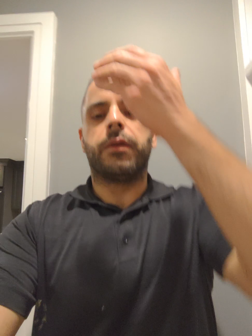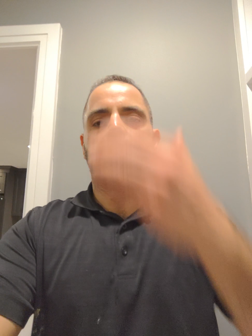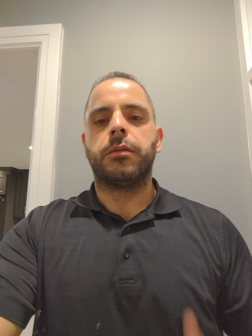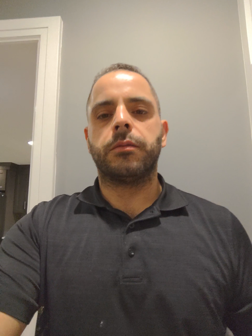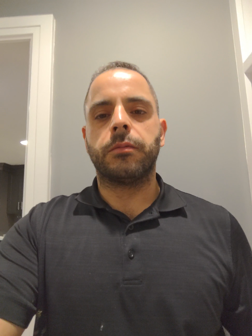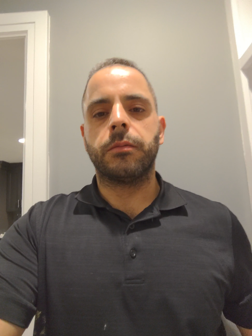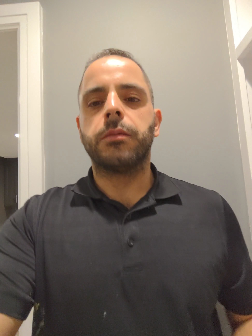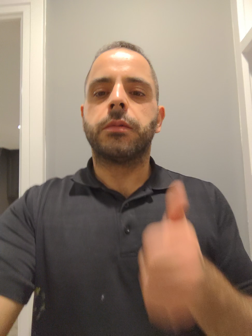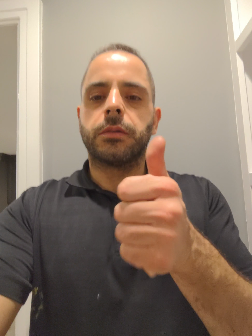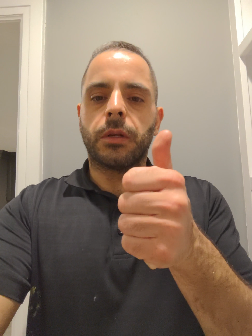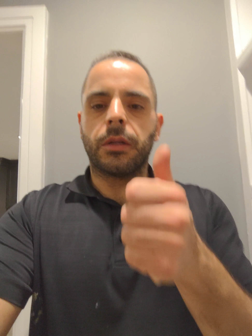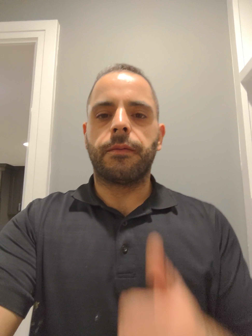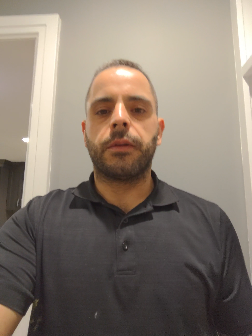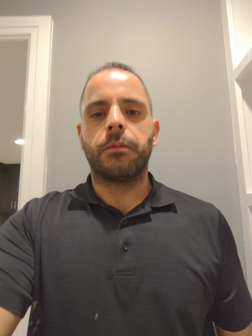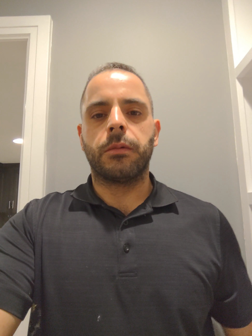yourself